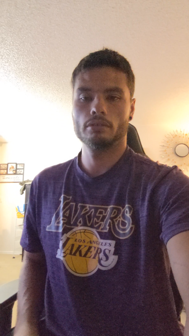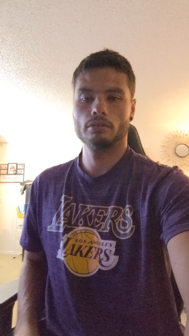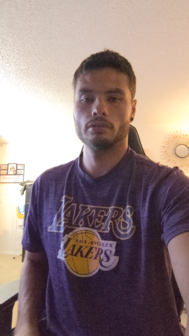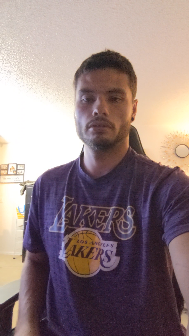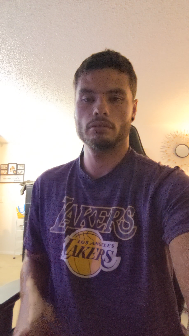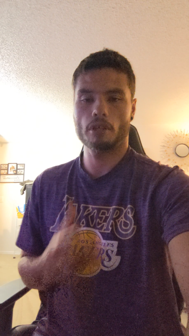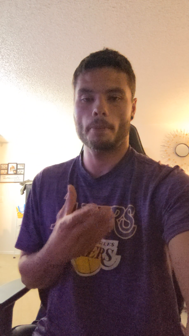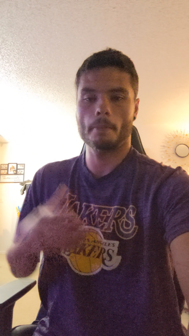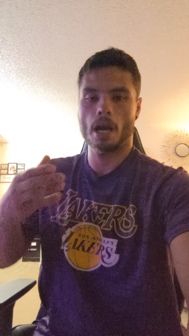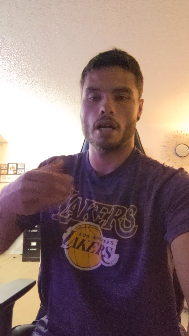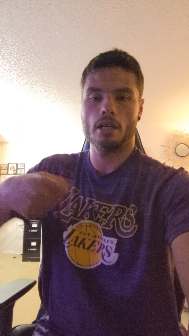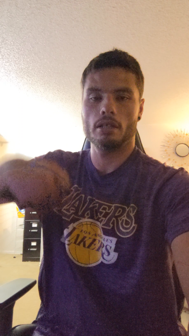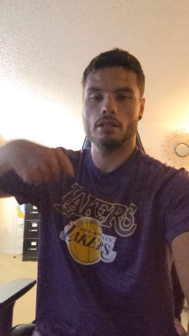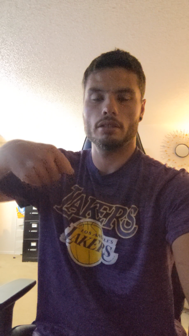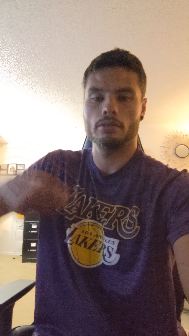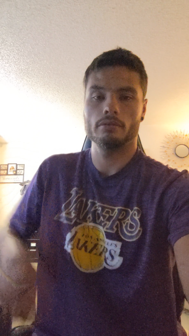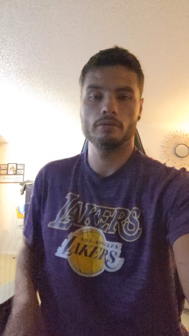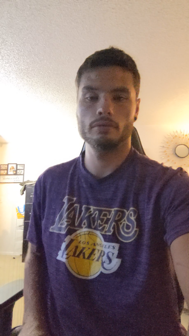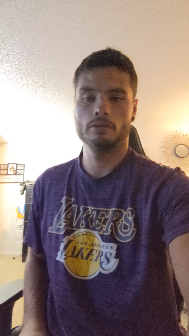bucket